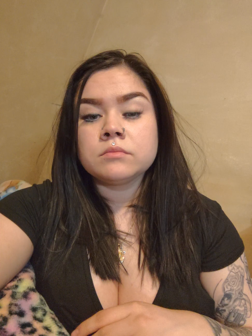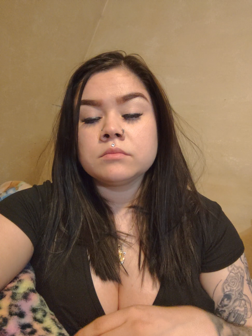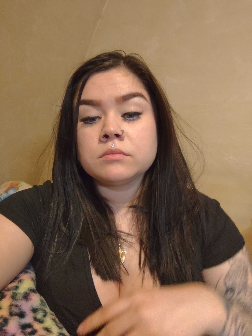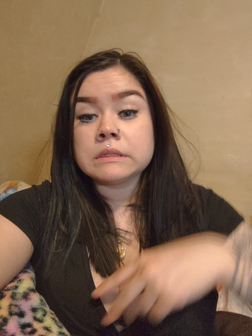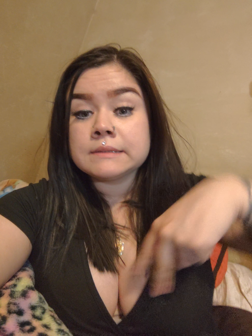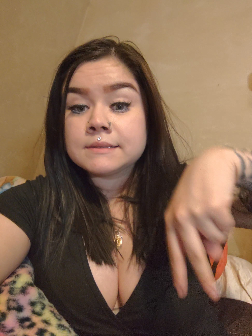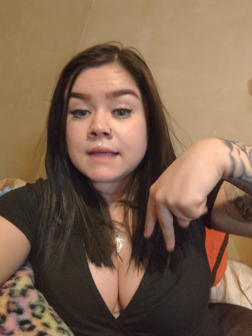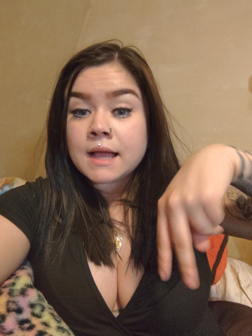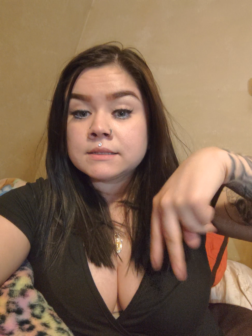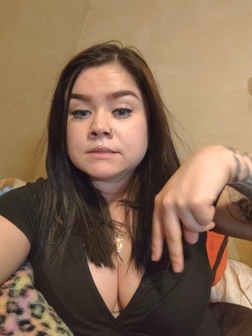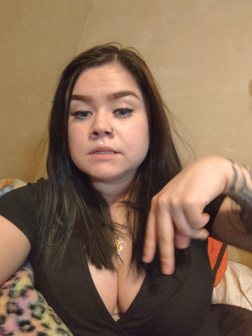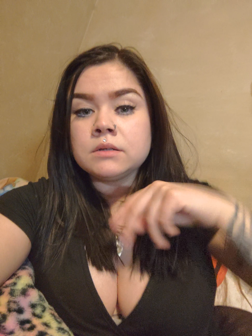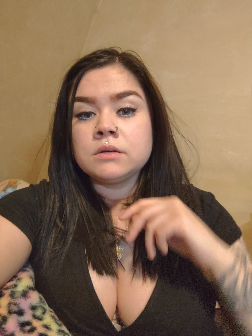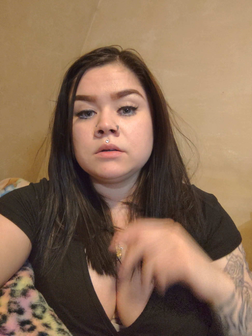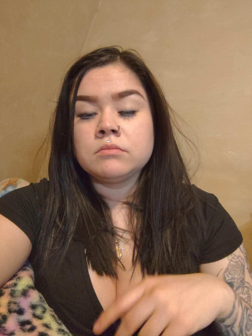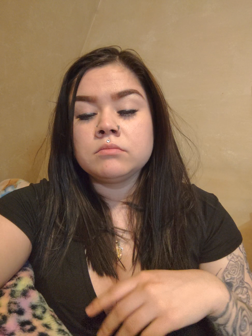dance